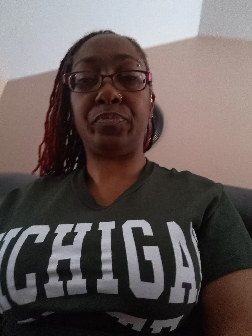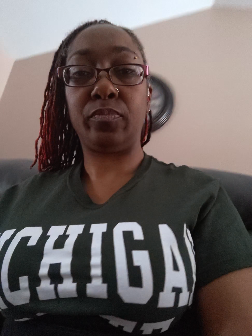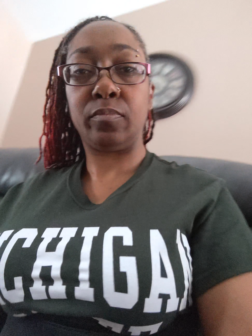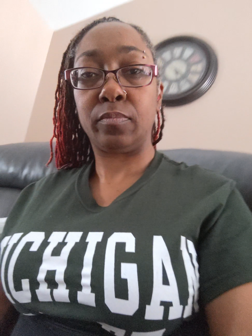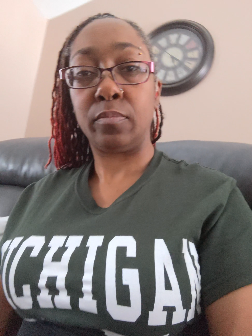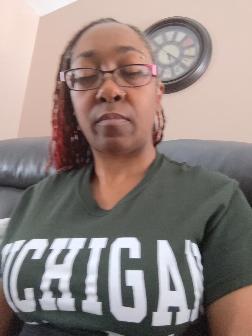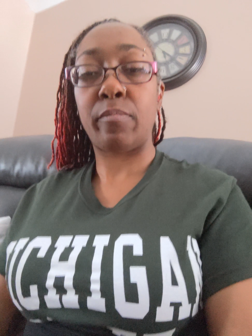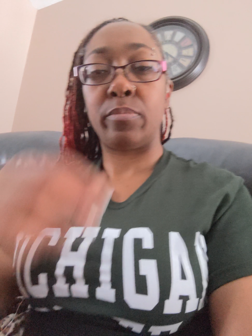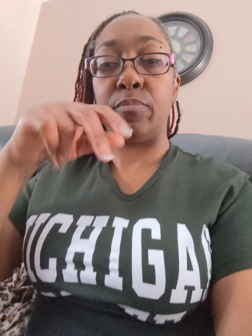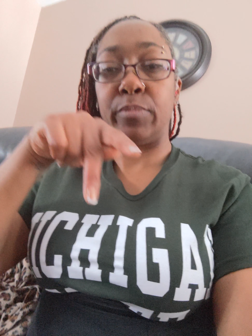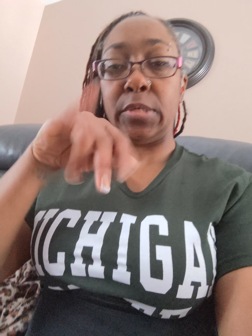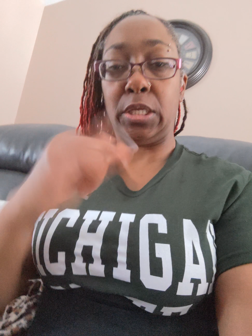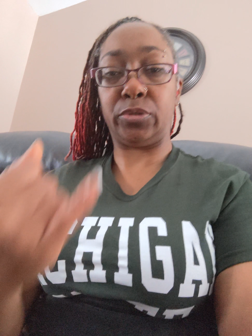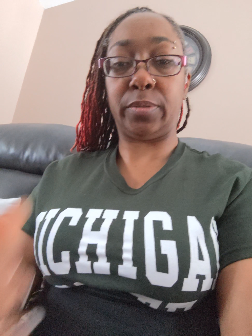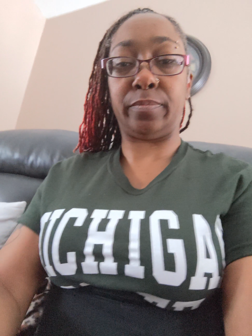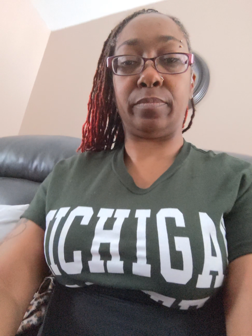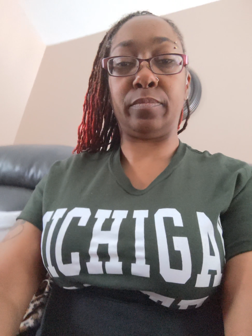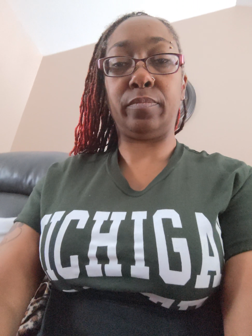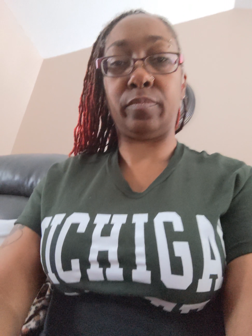pajamas